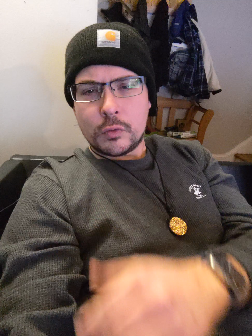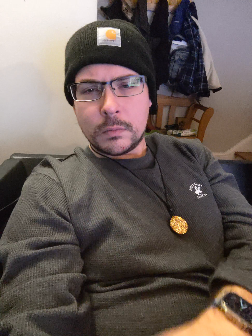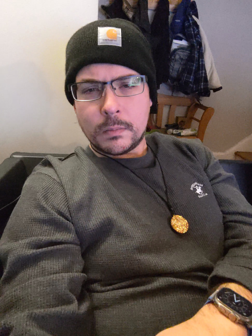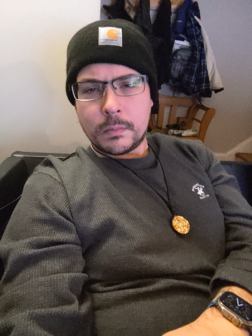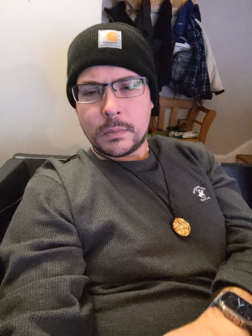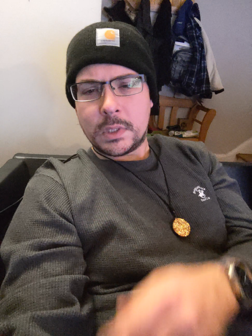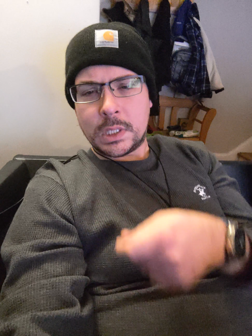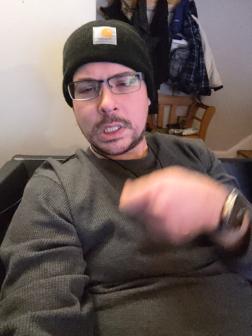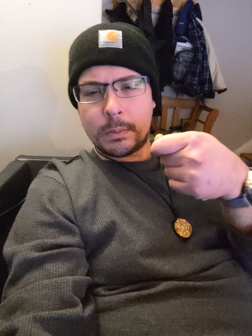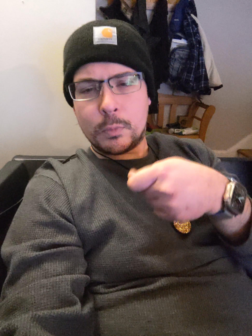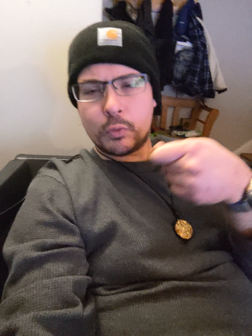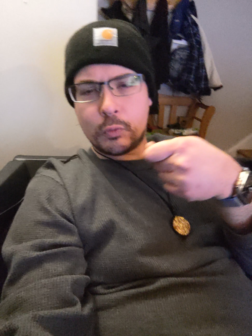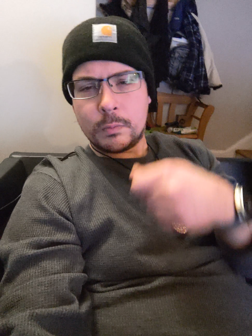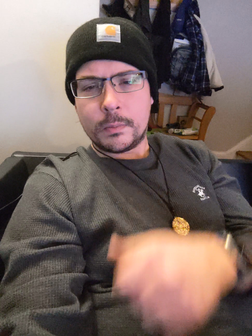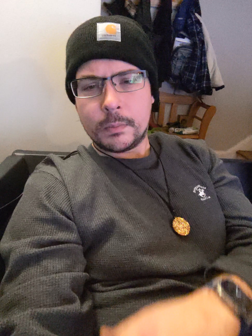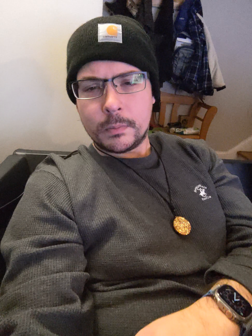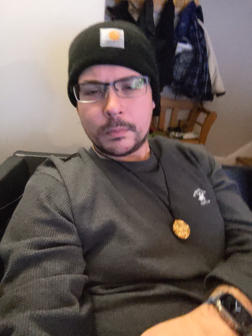zipper